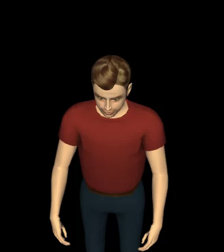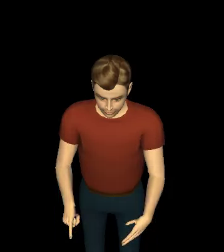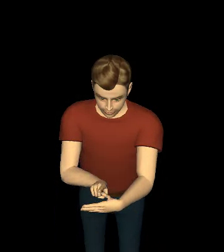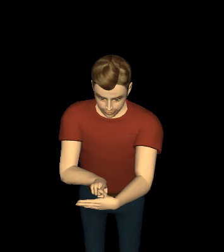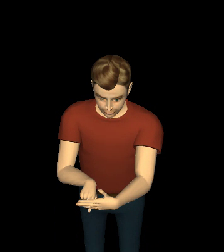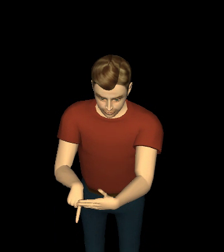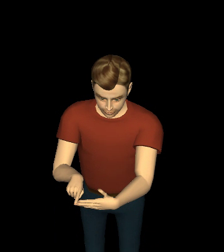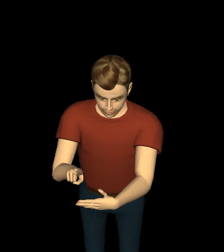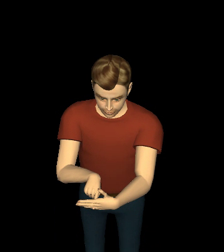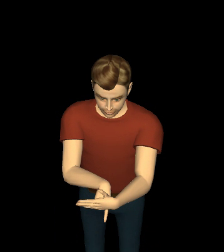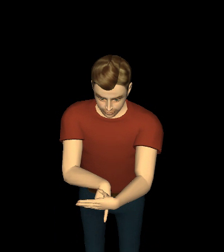يلغي